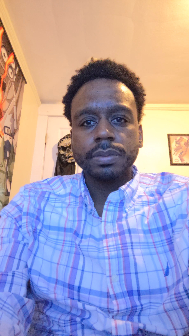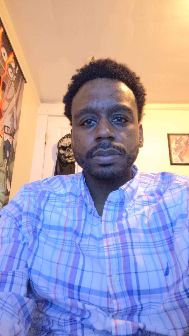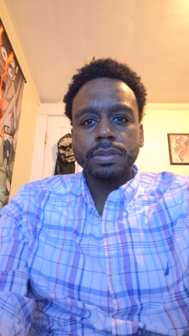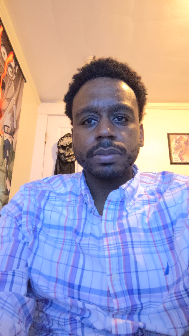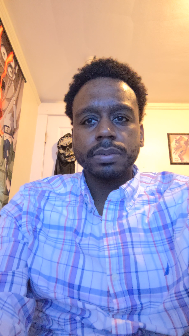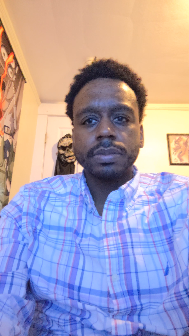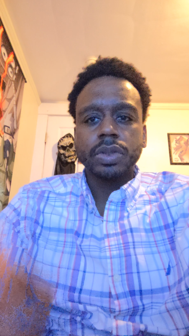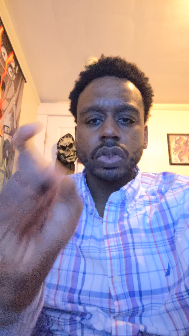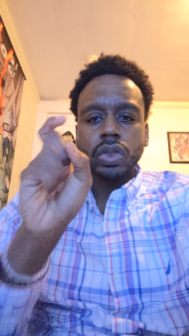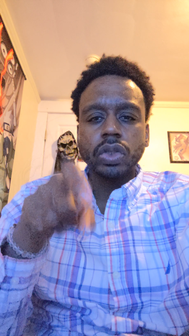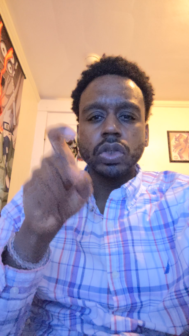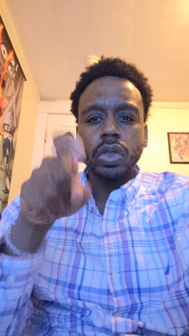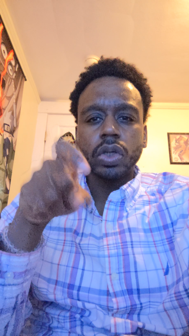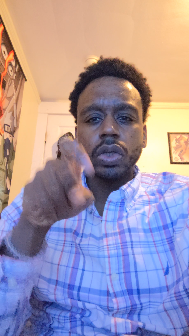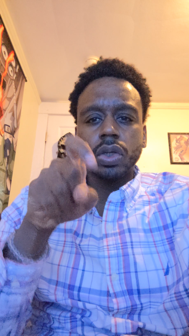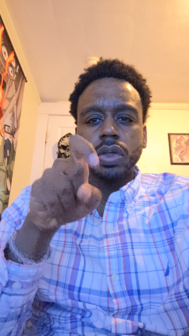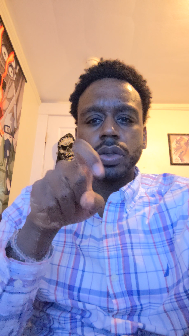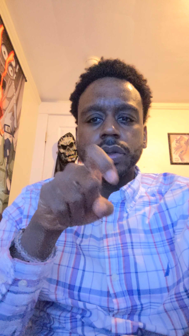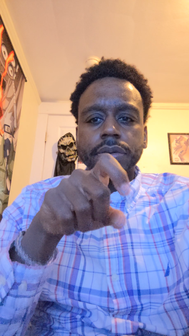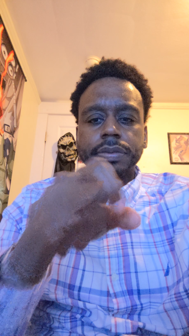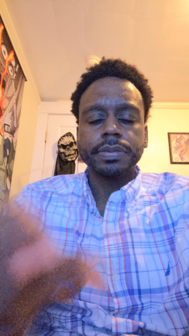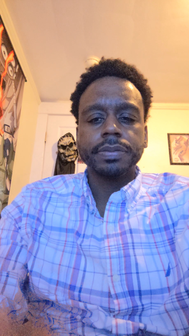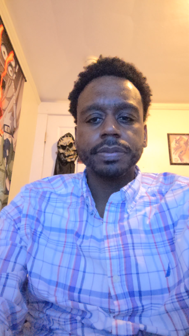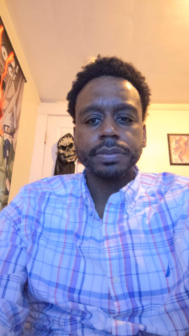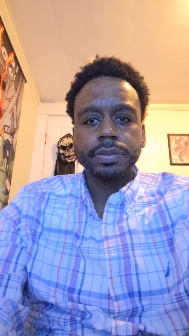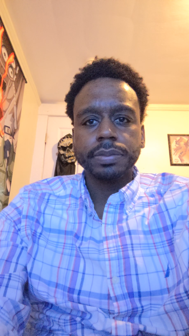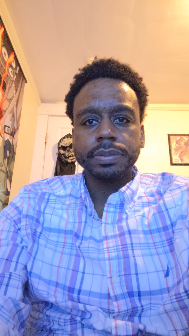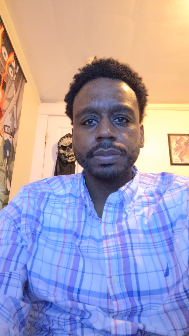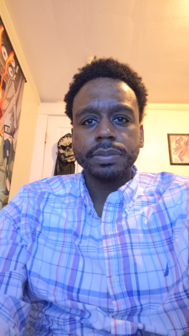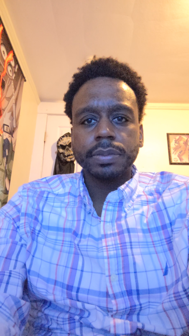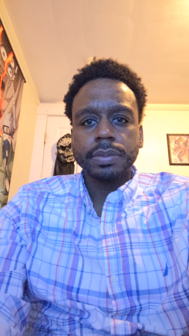should